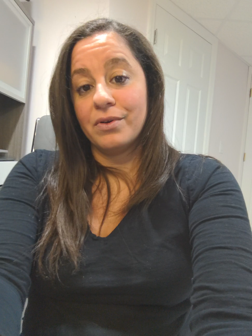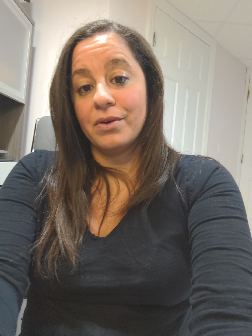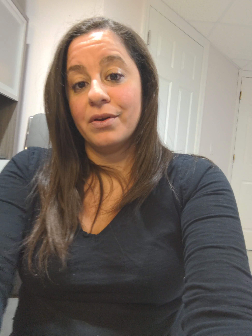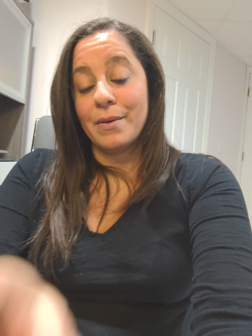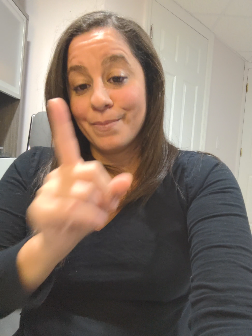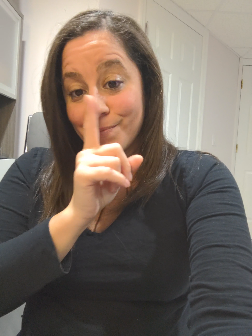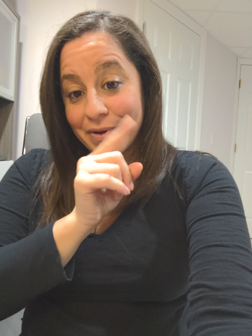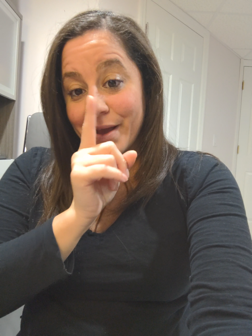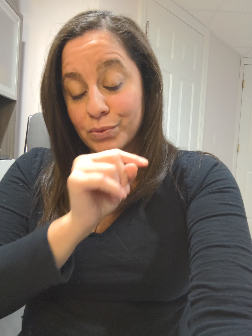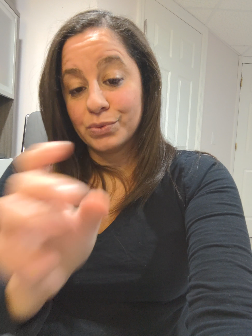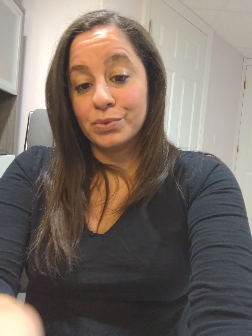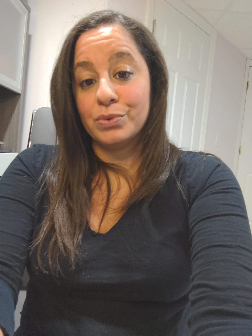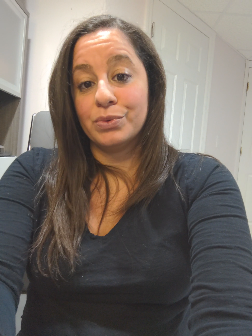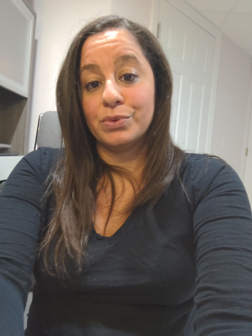mouse